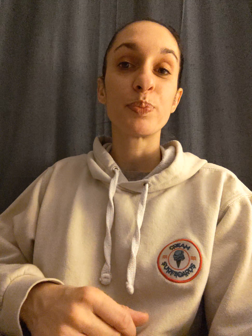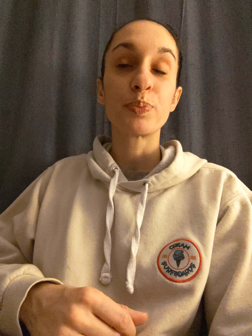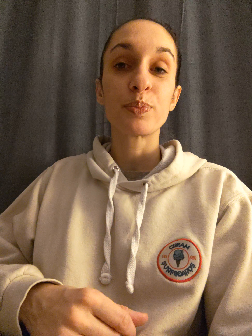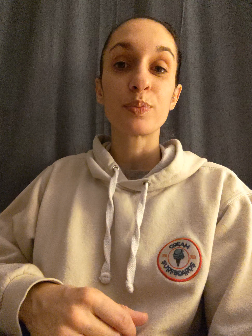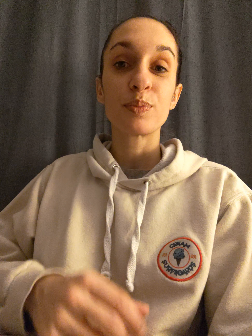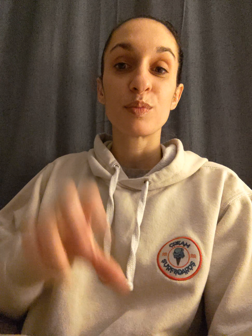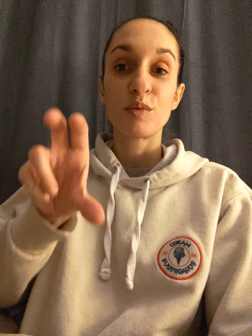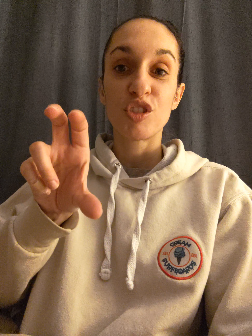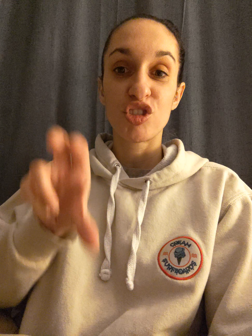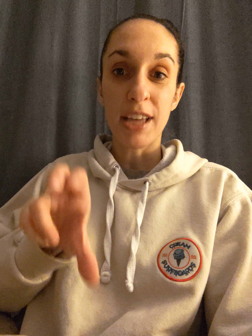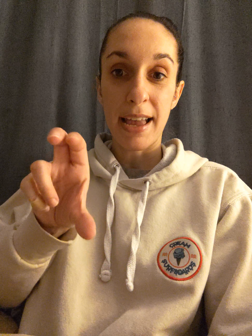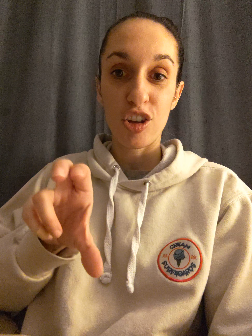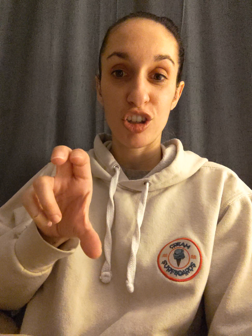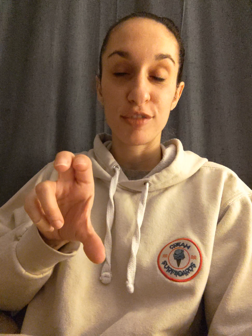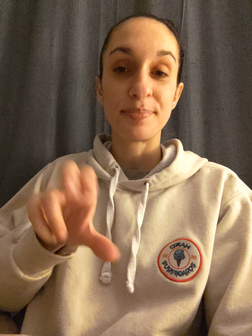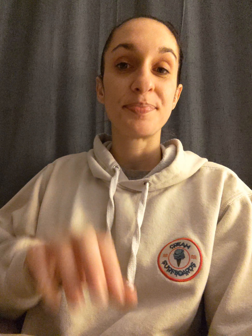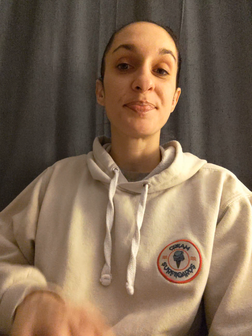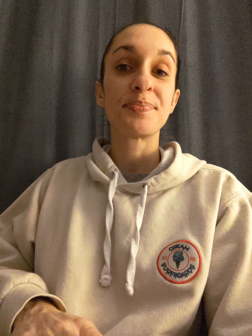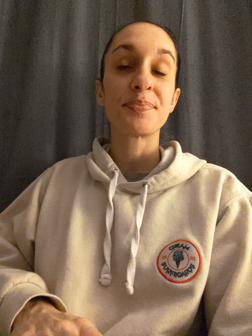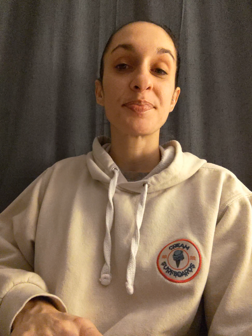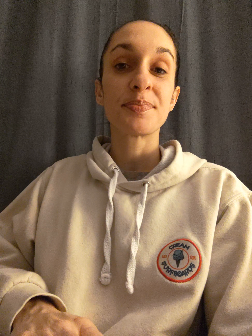chair